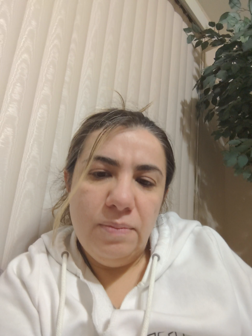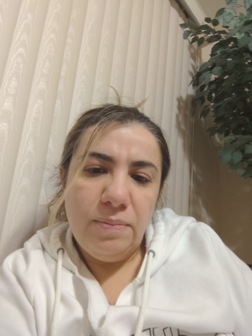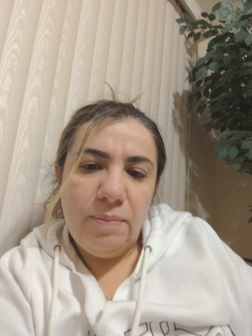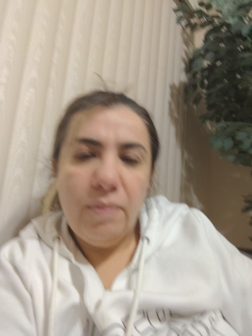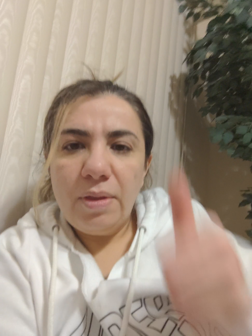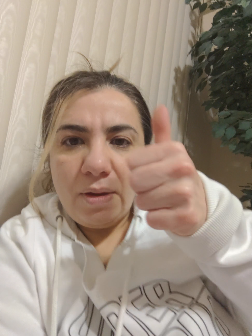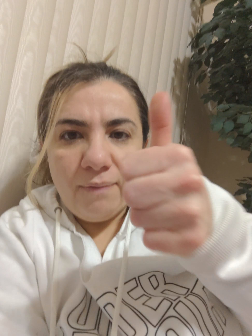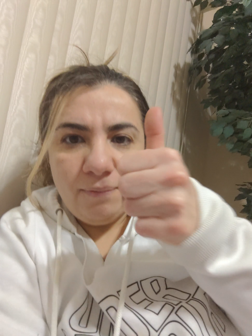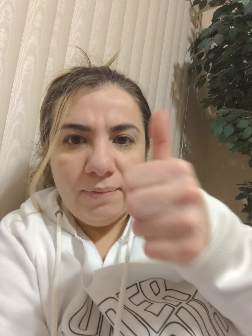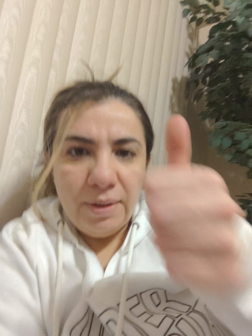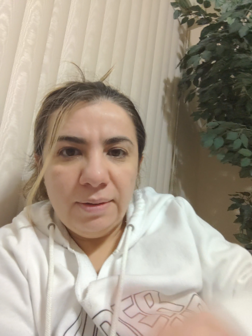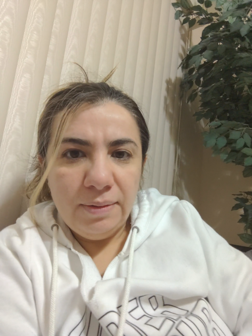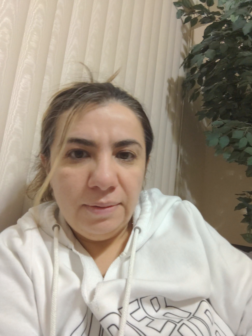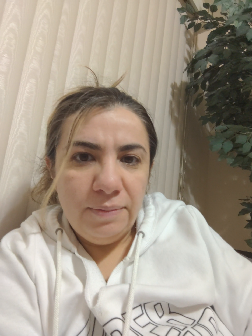yourself